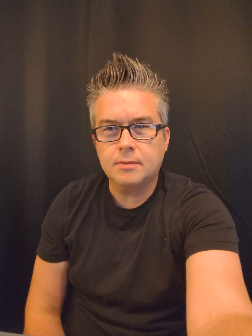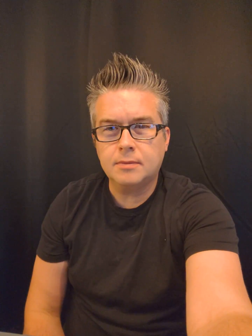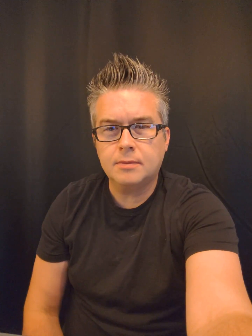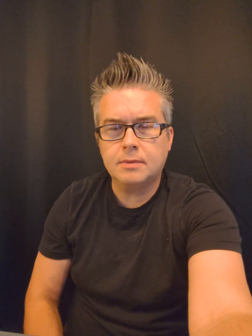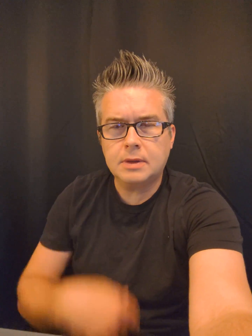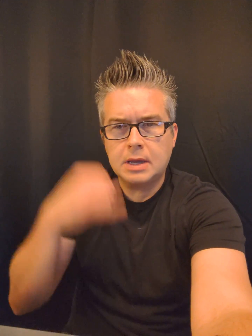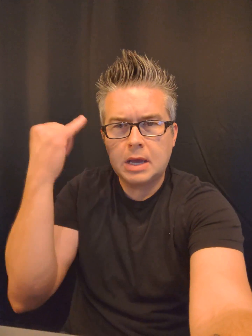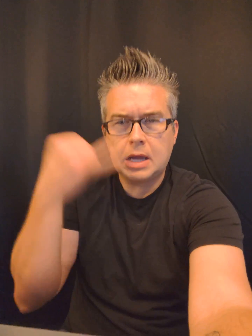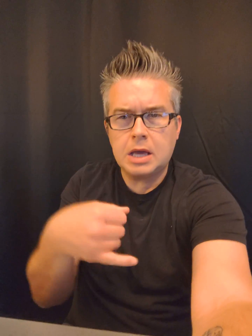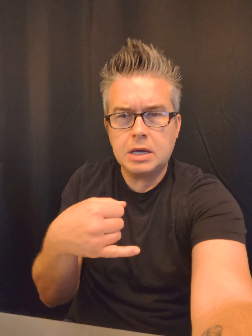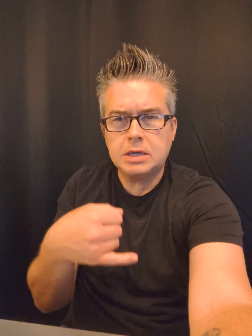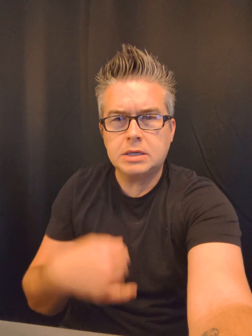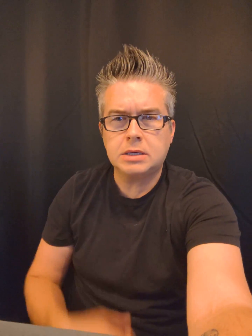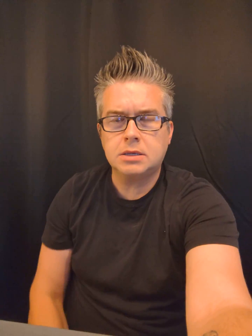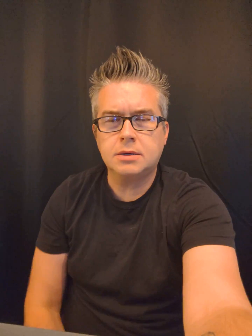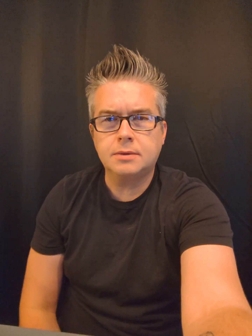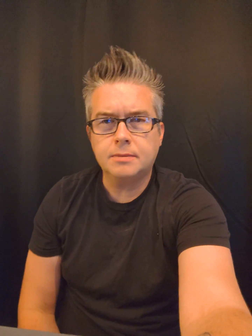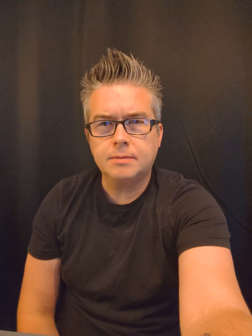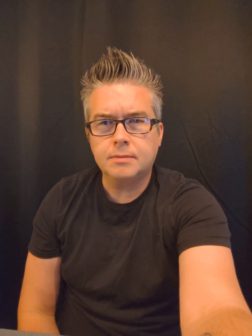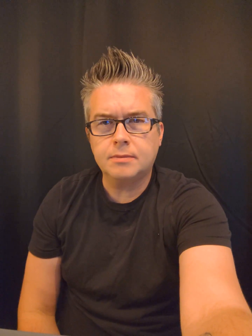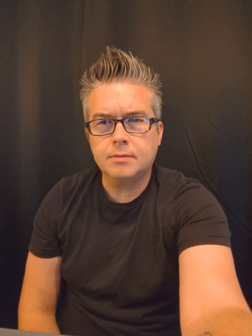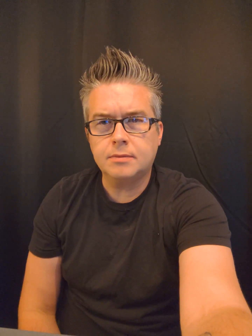last